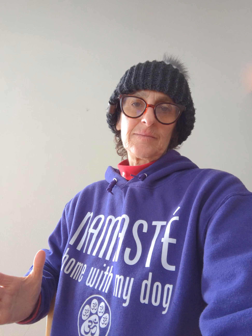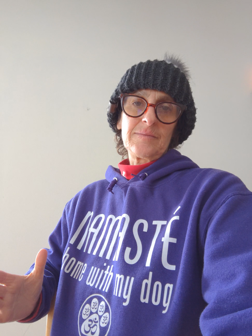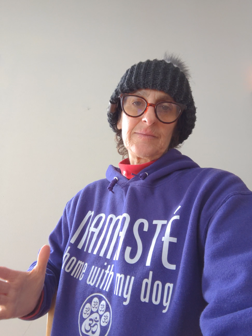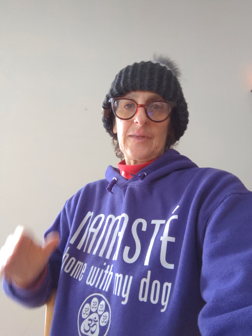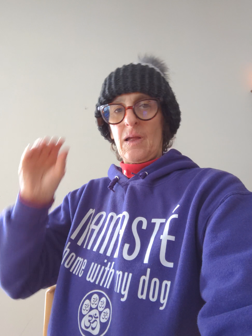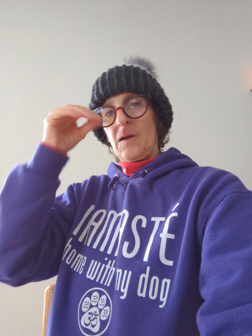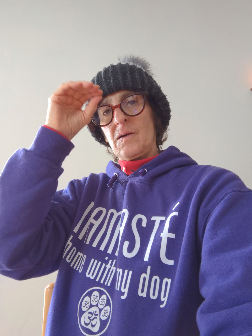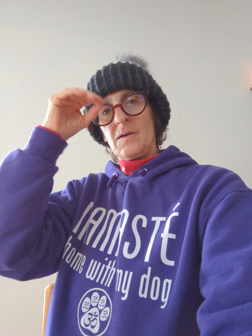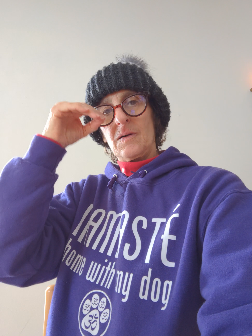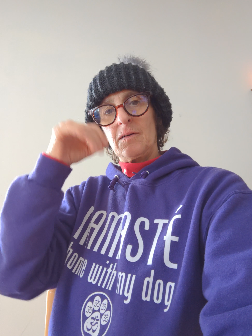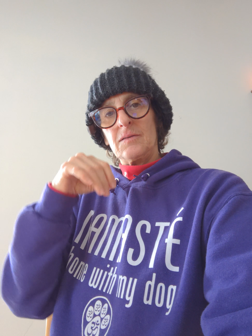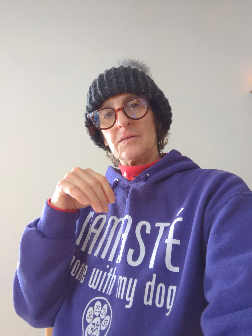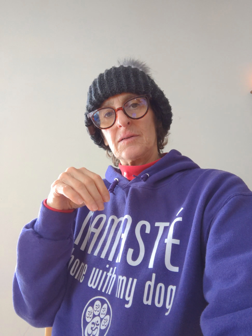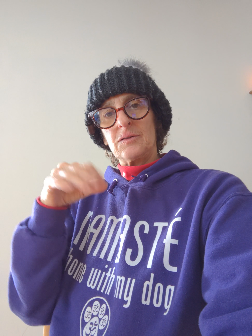owl